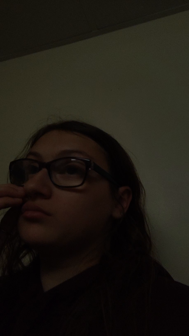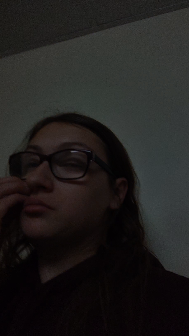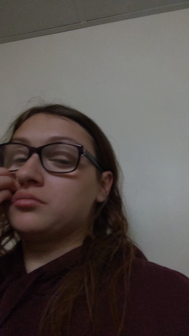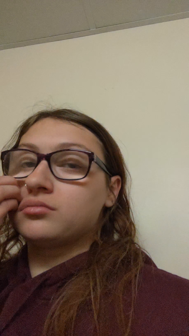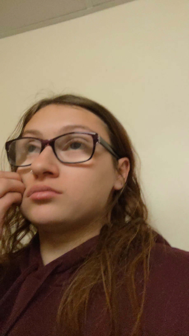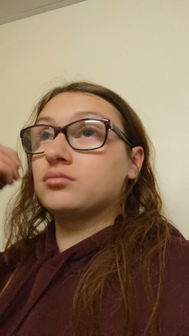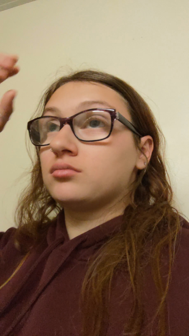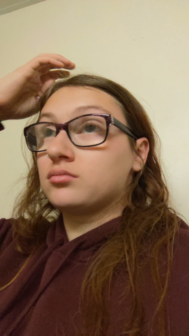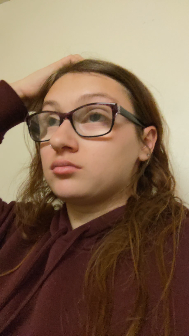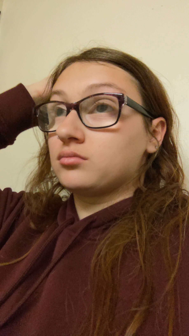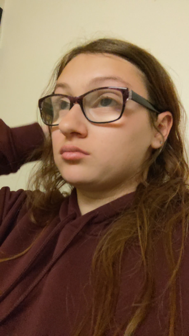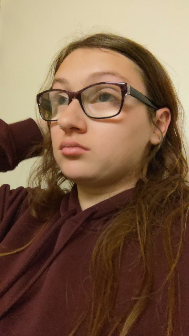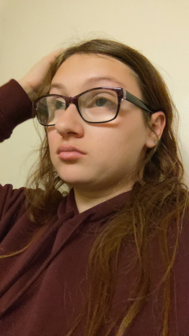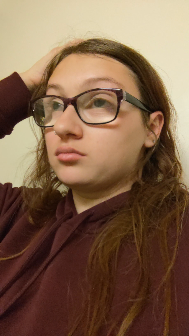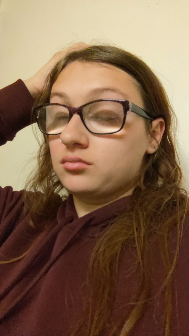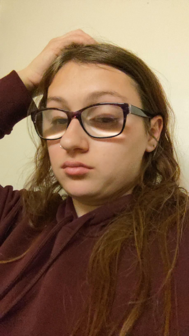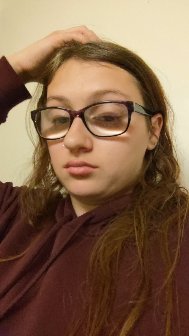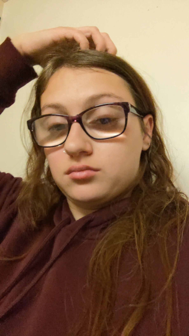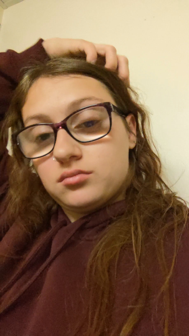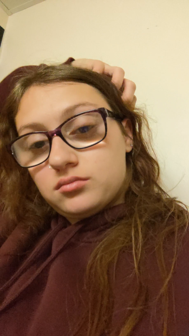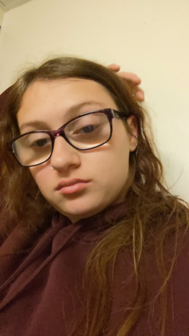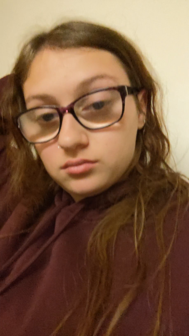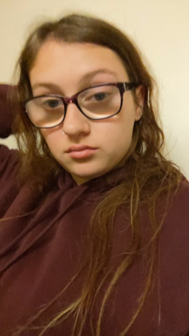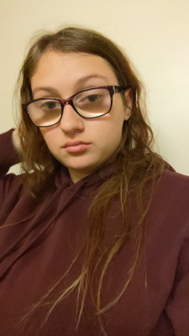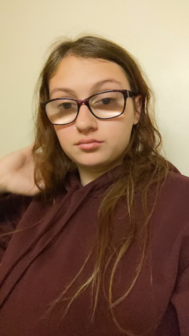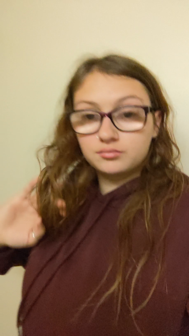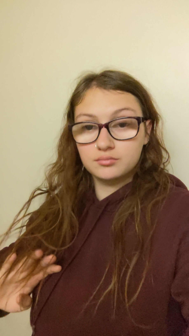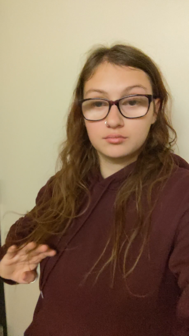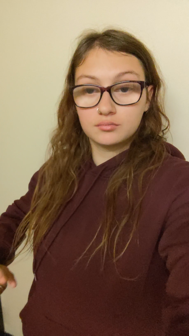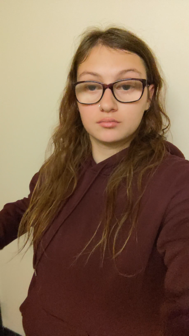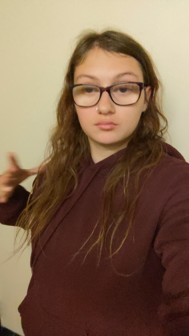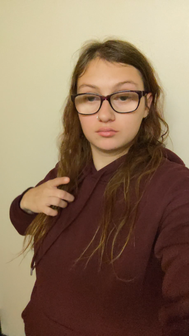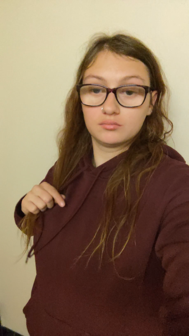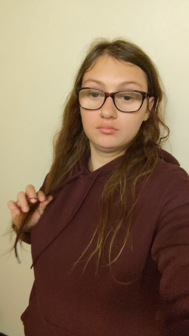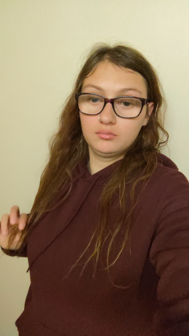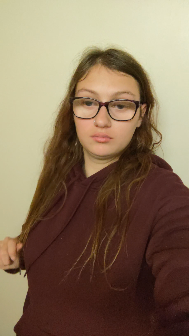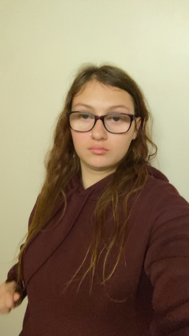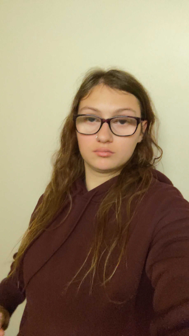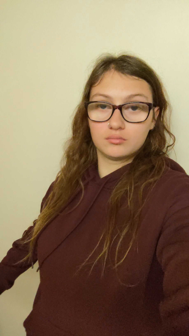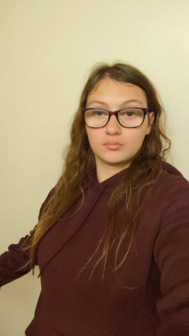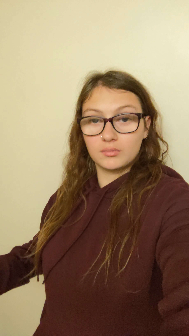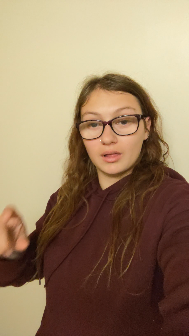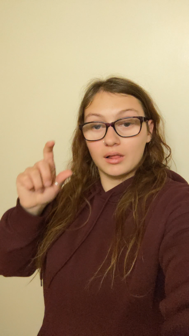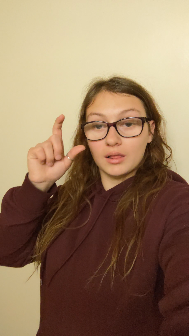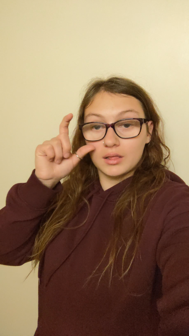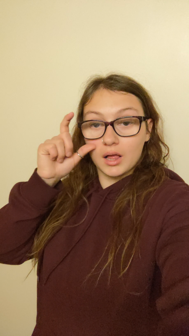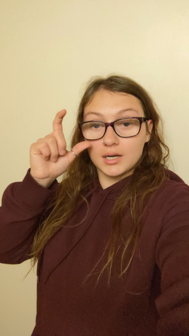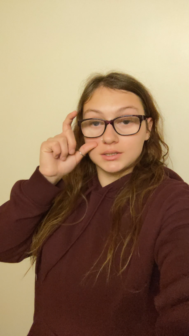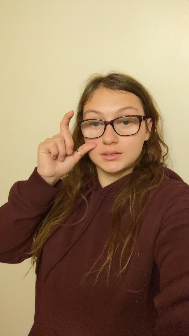glasses